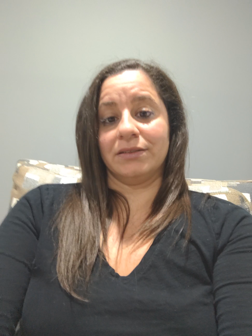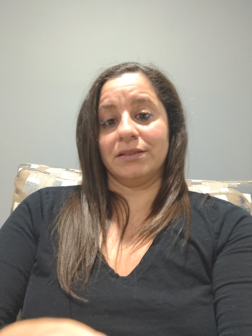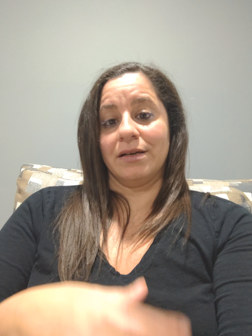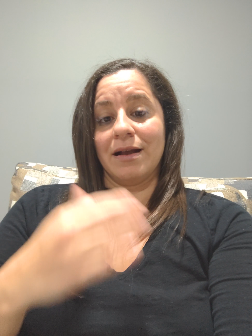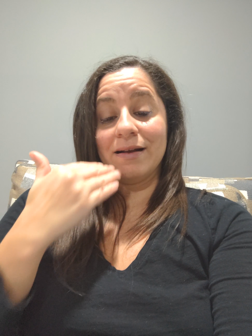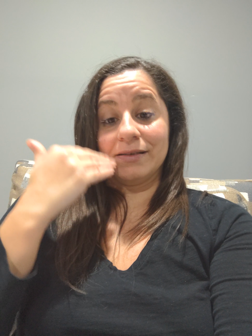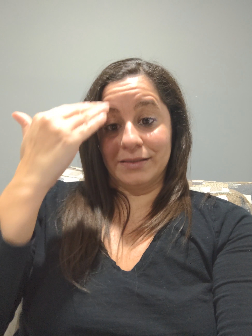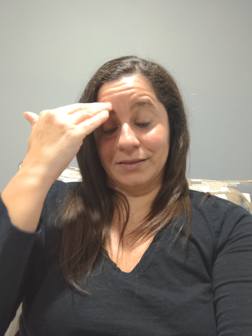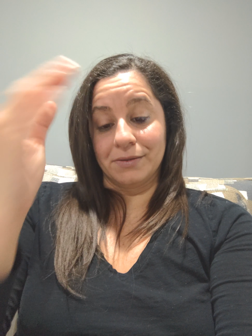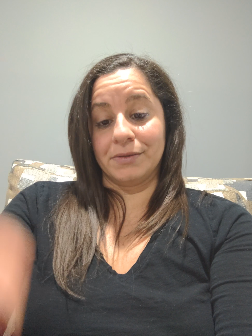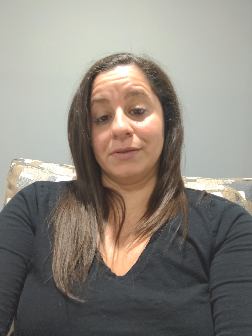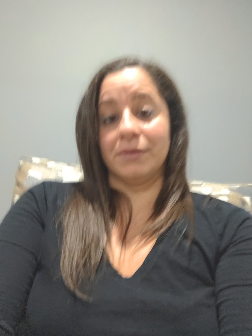head